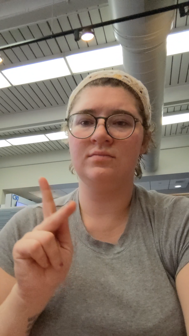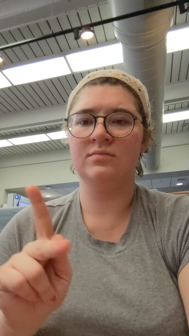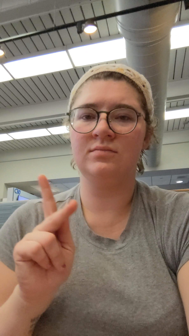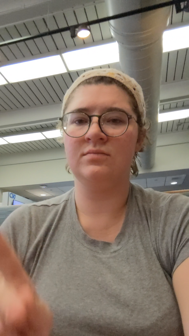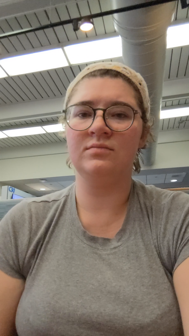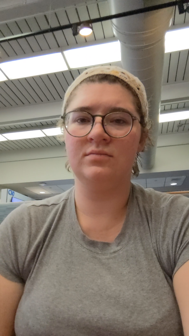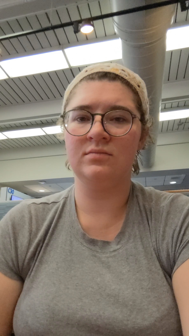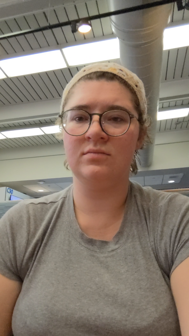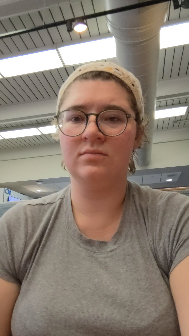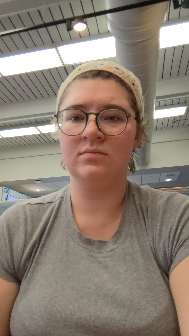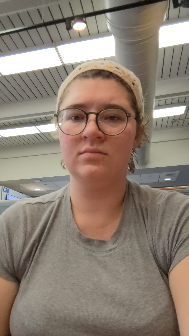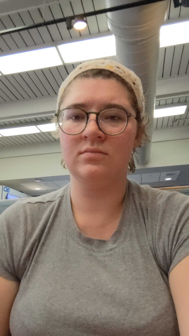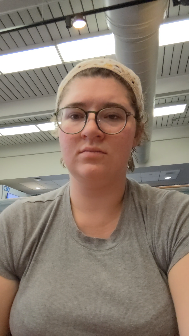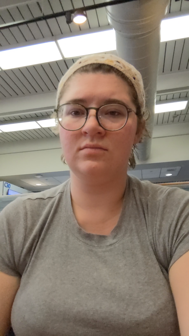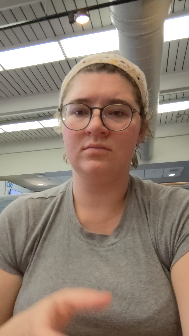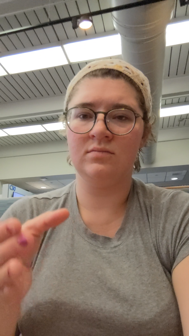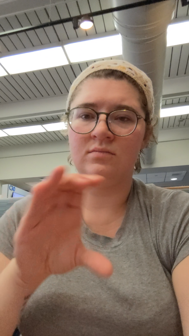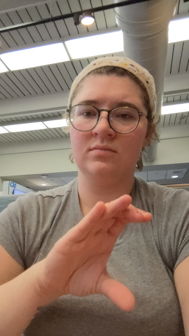dump